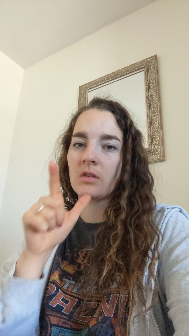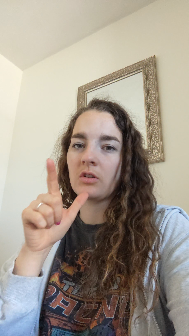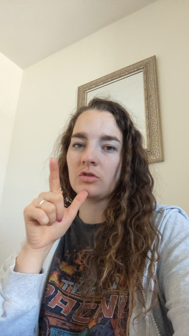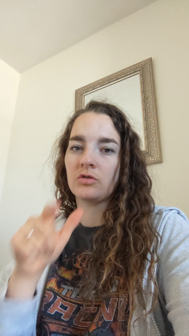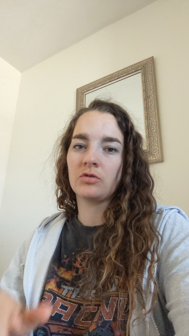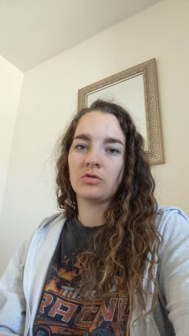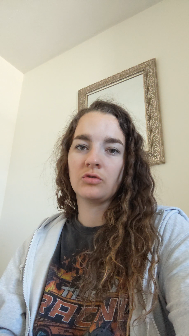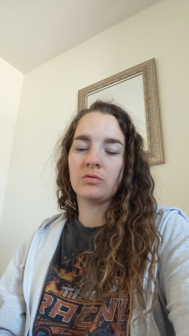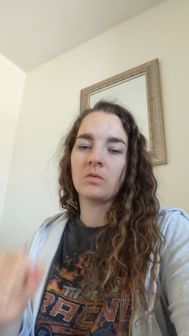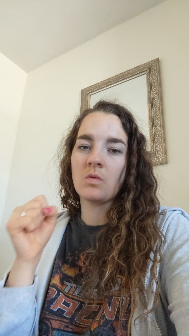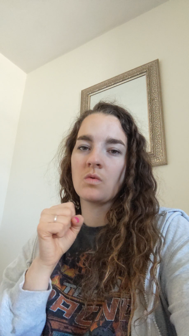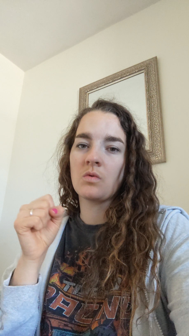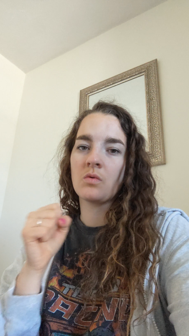cold